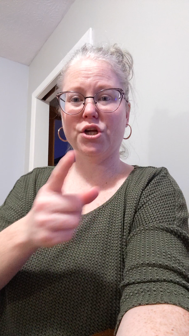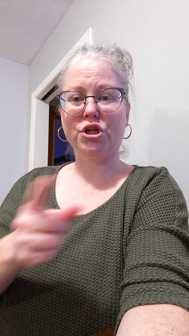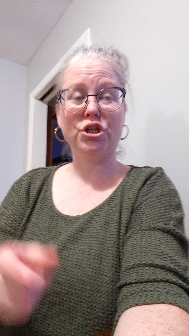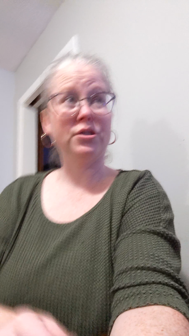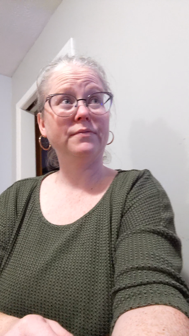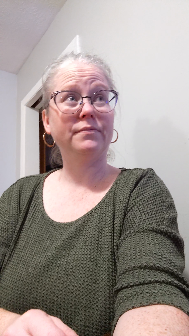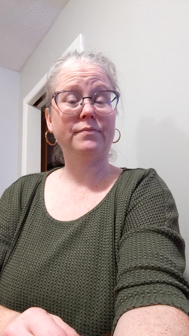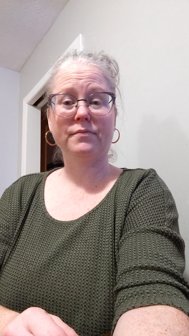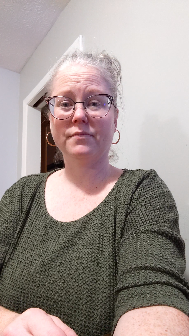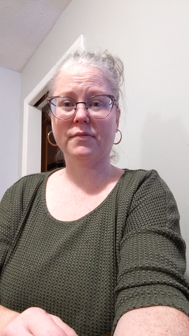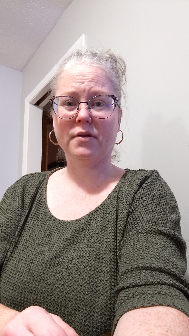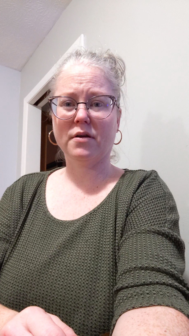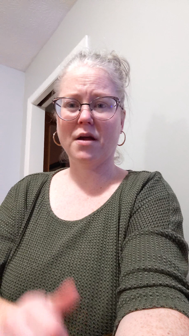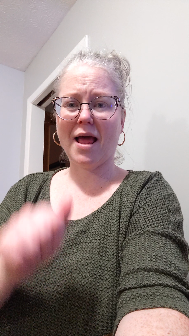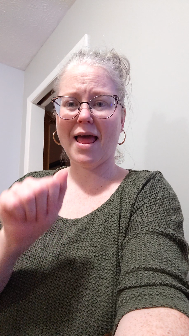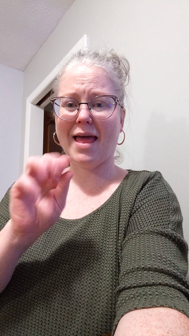am